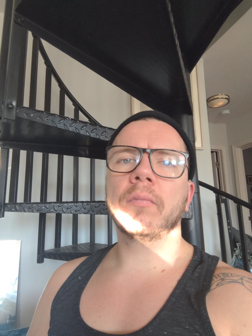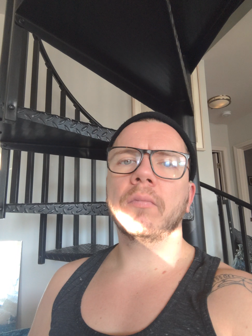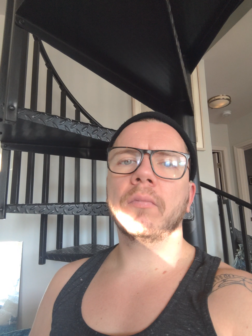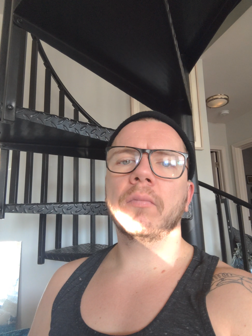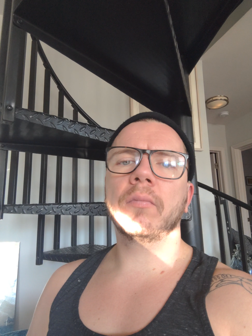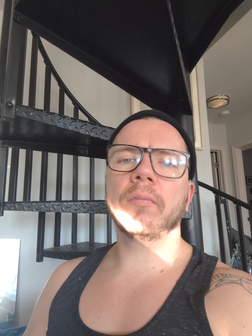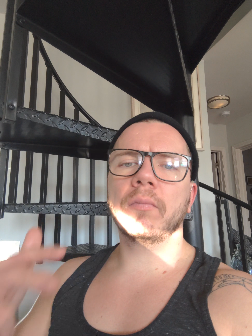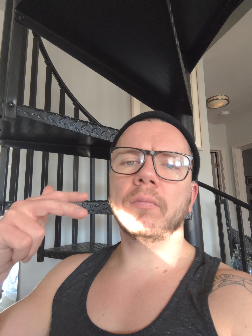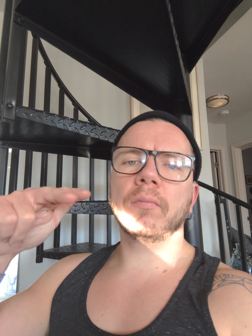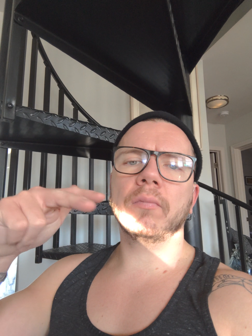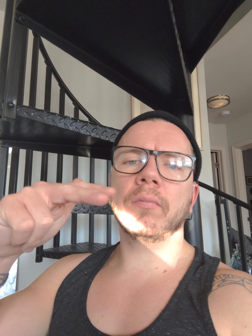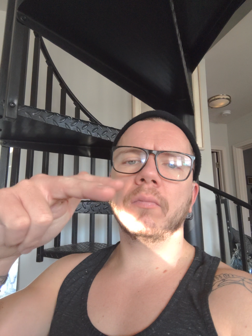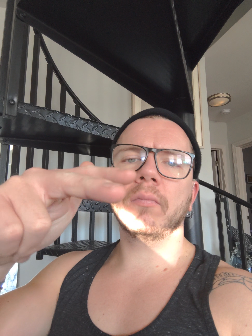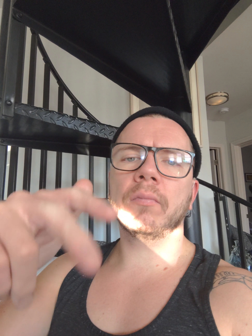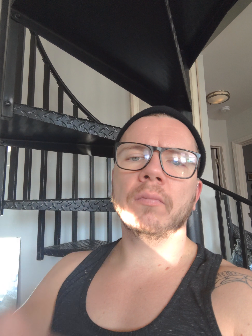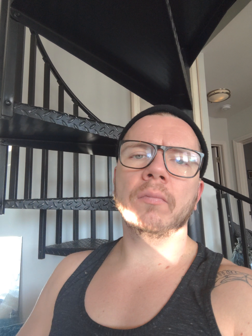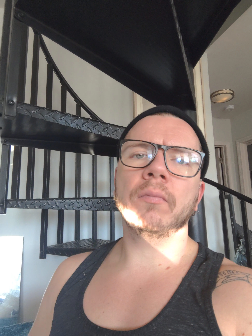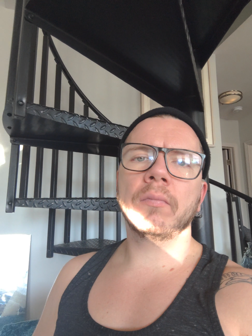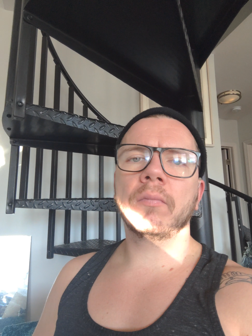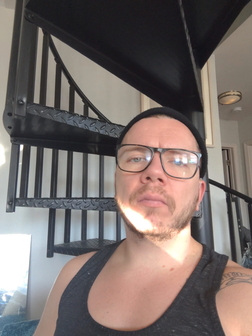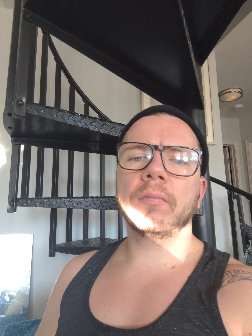helicopter